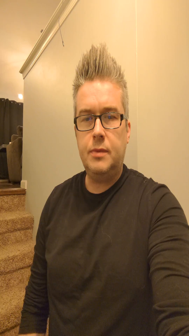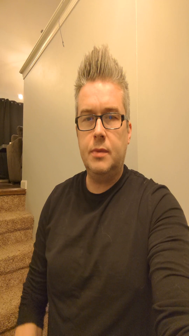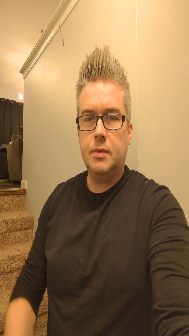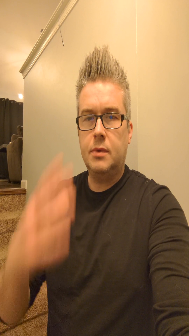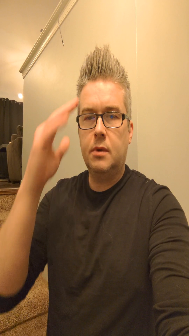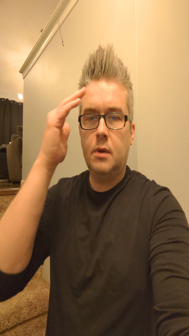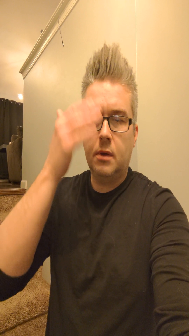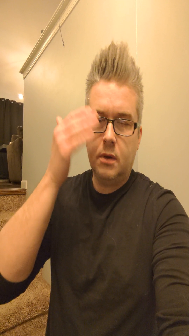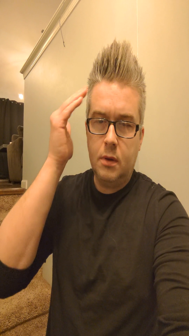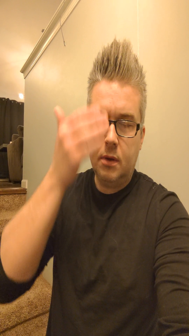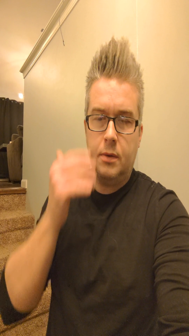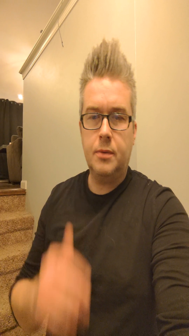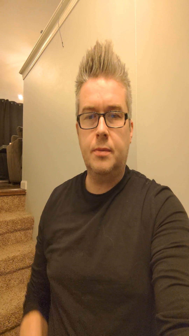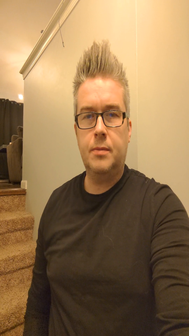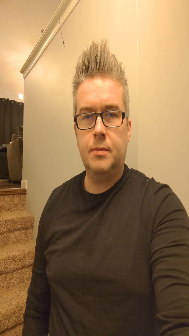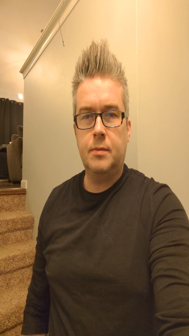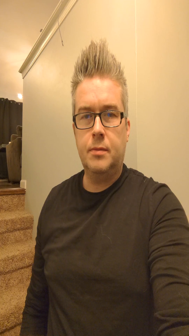sleepy